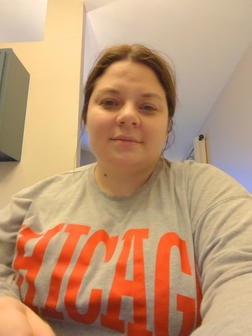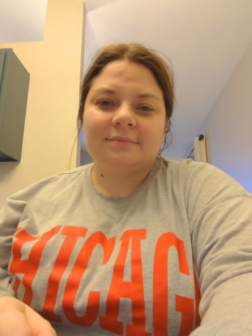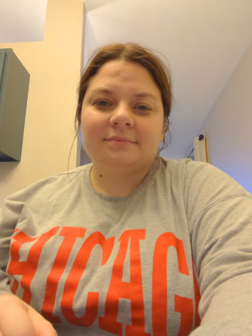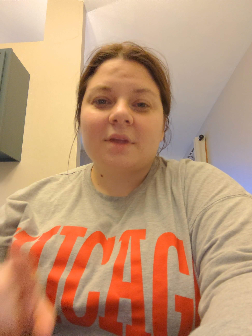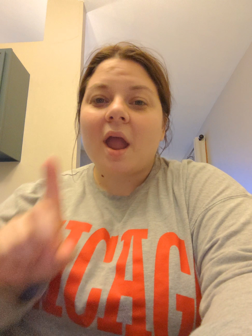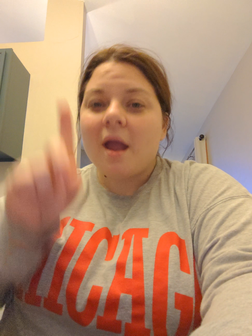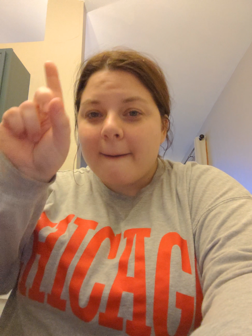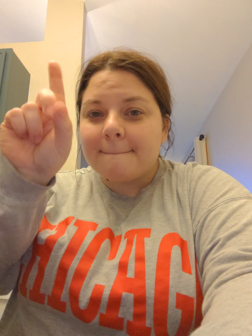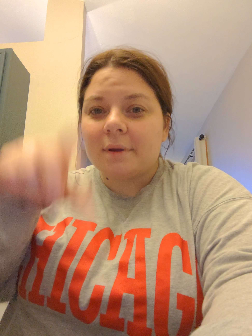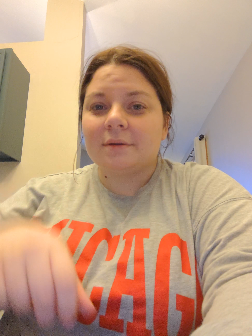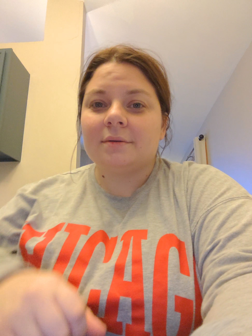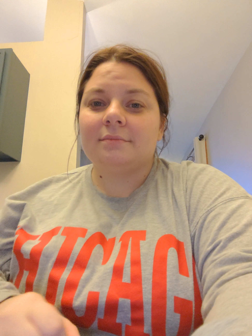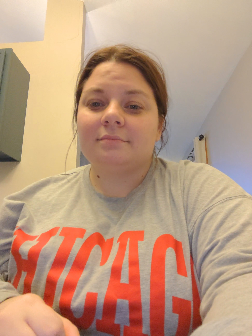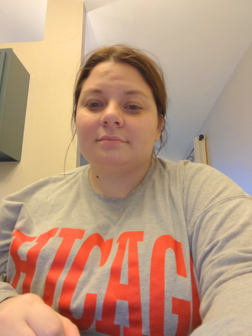up